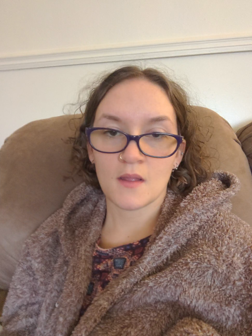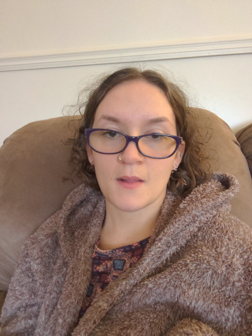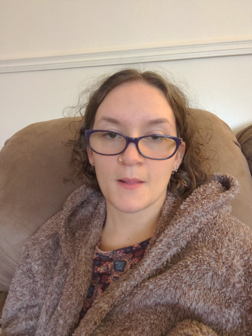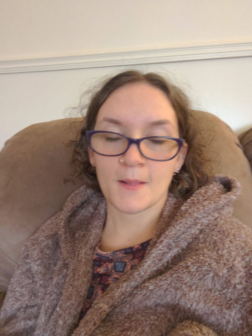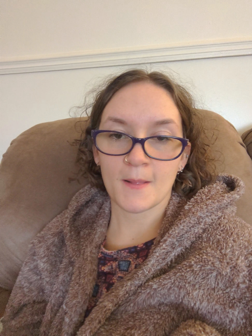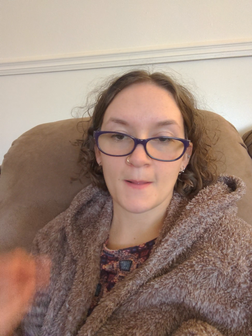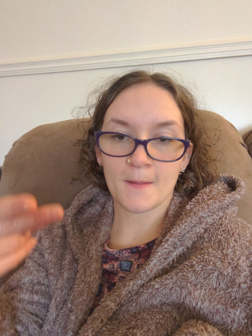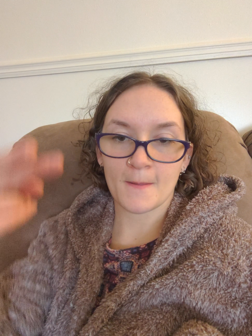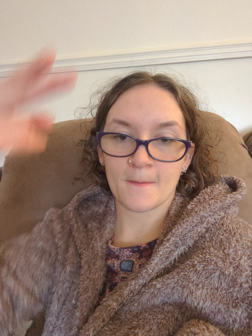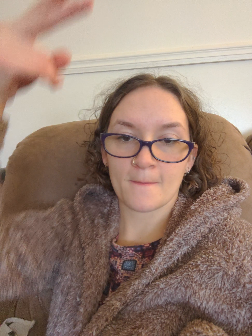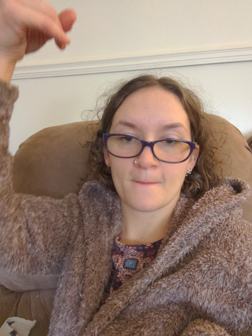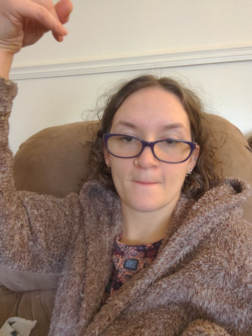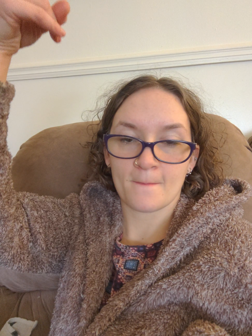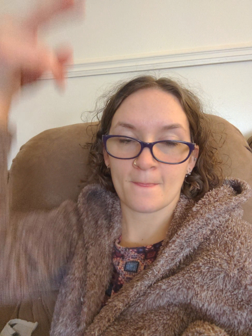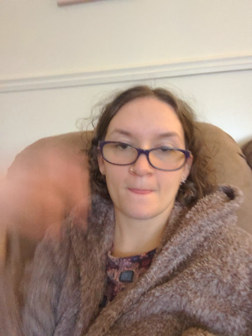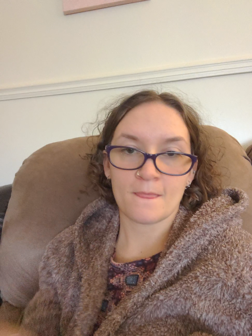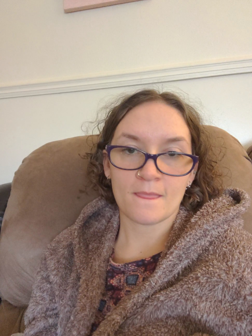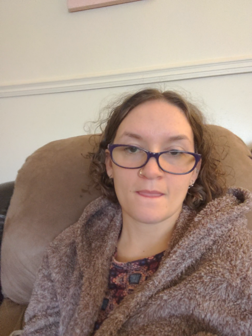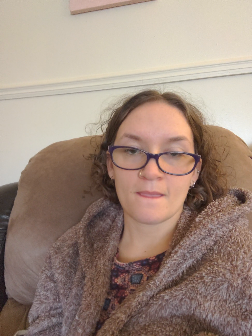high